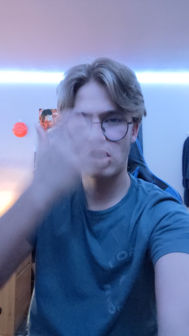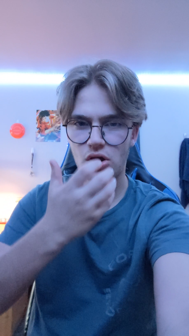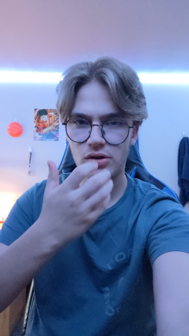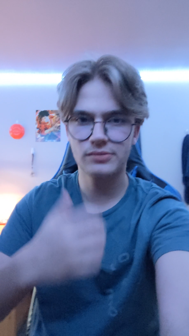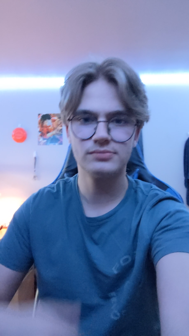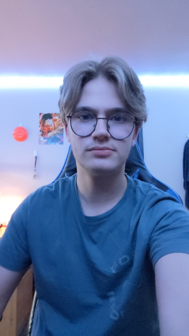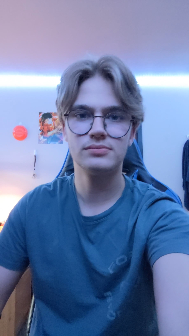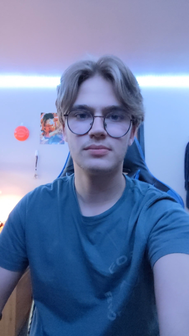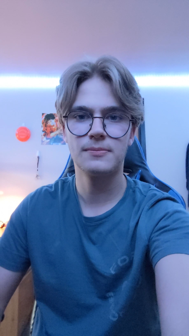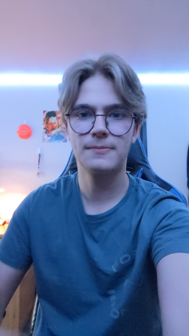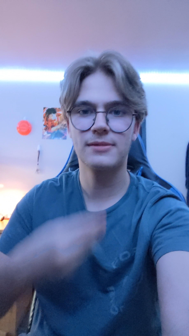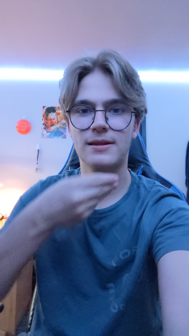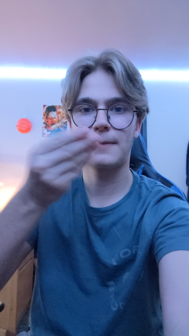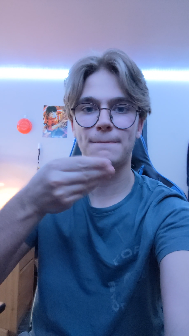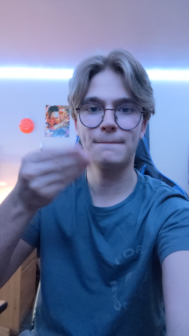shopping